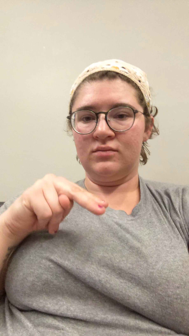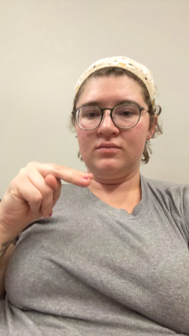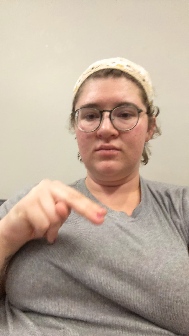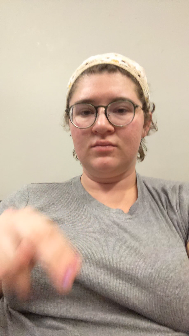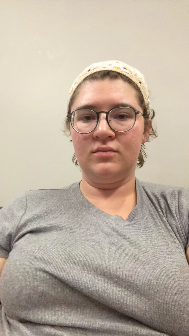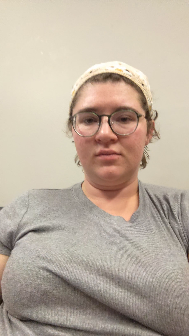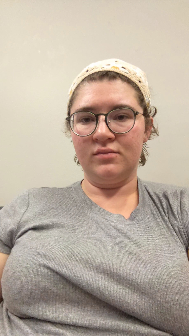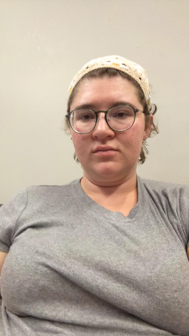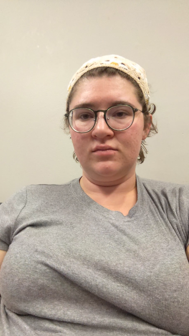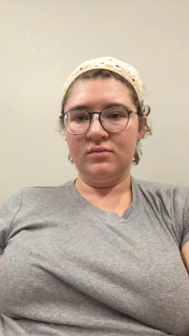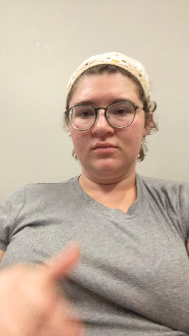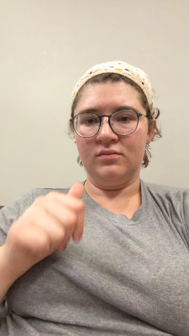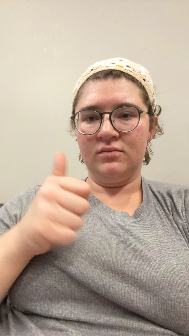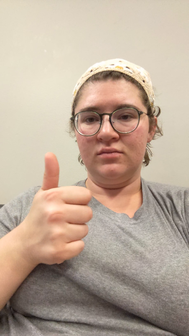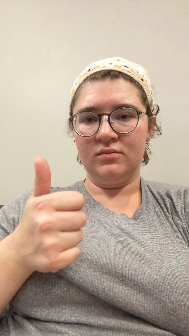how